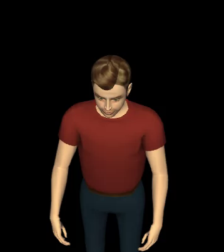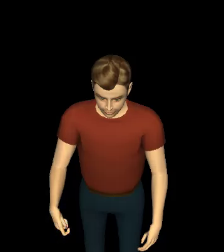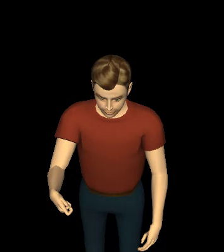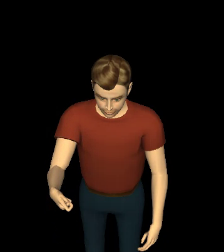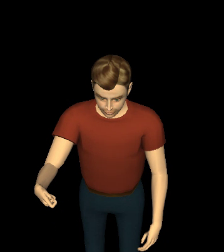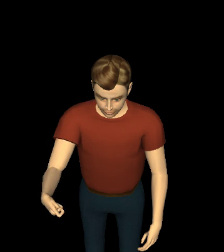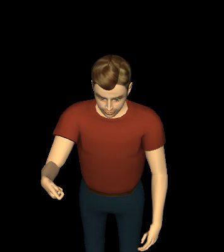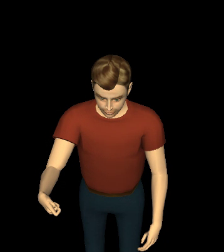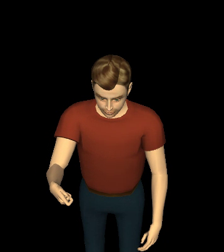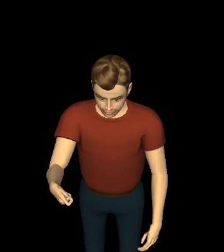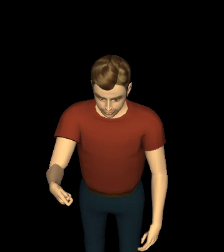مقلاة